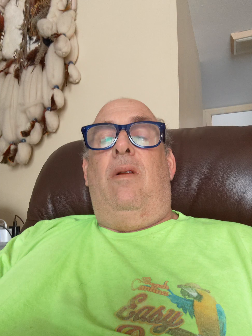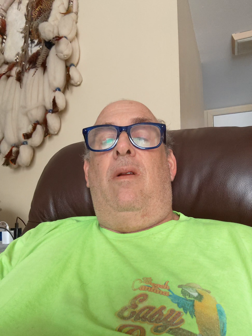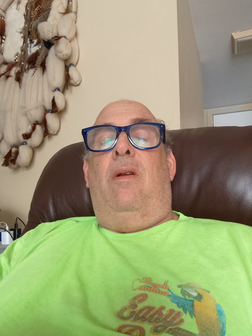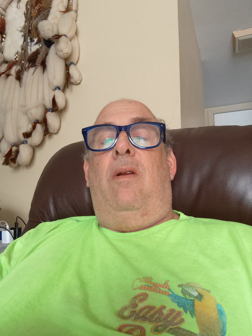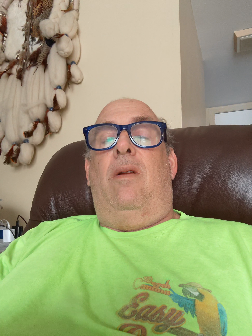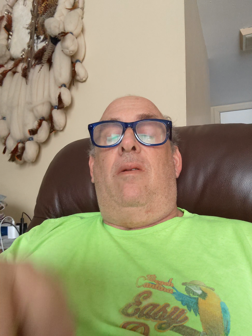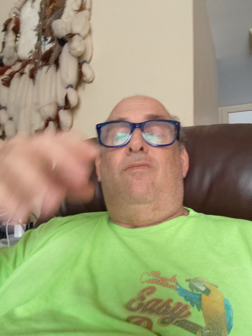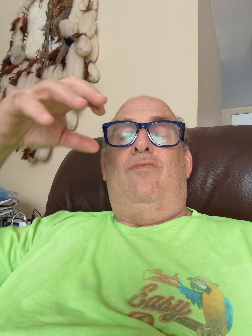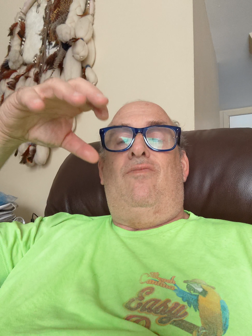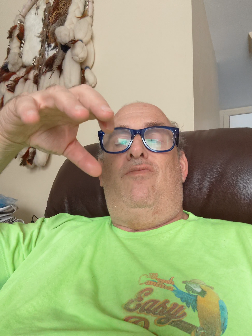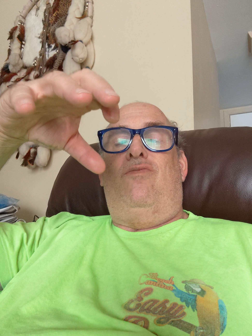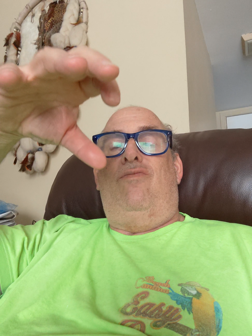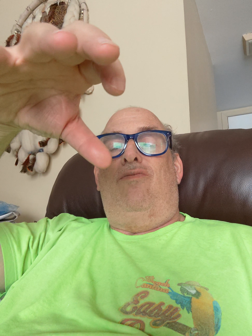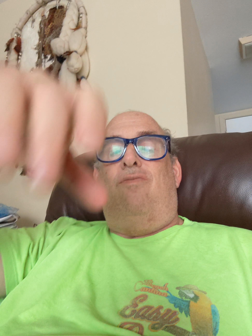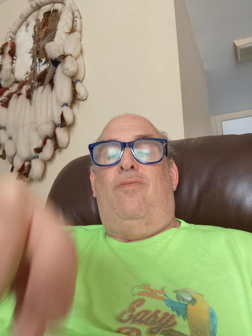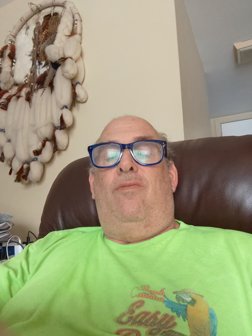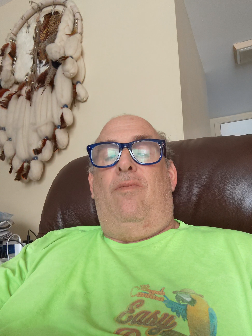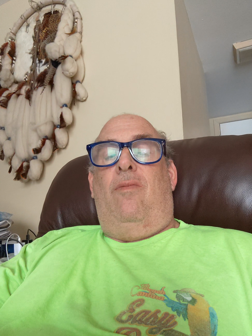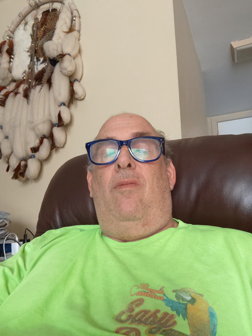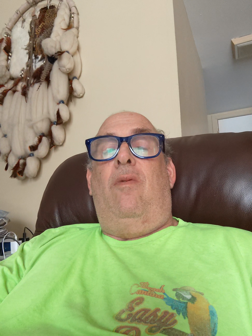helicopter